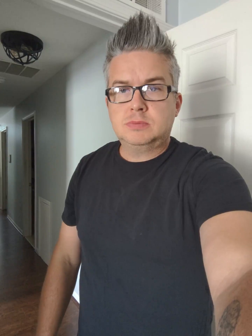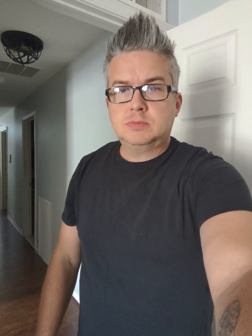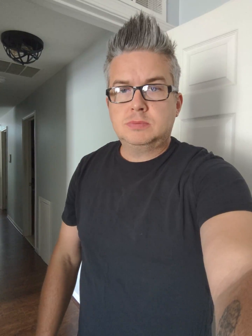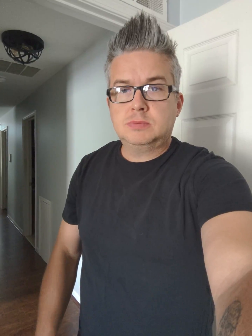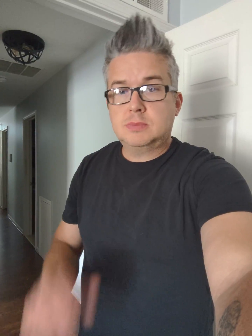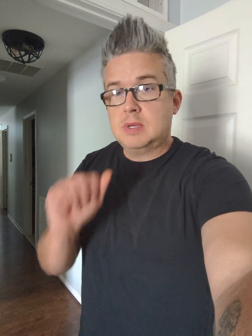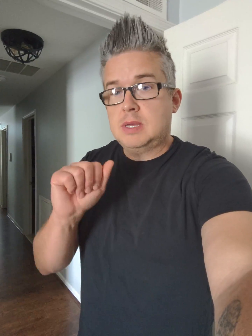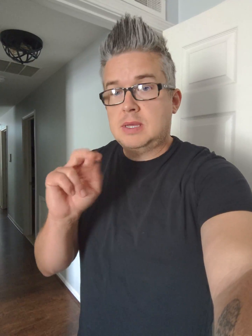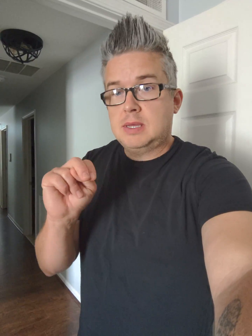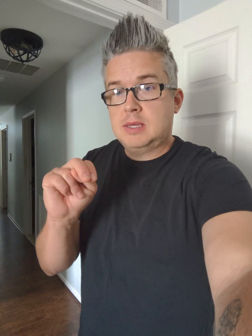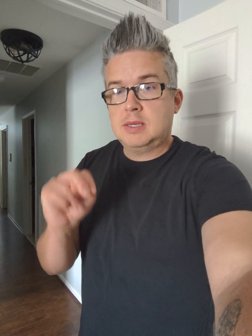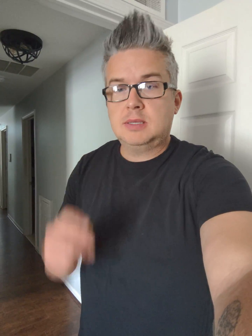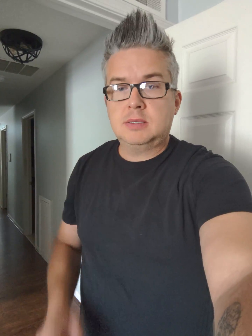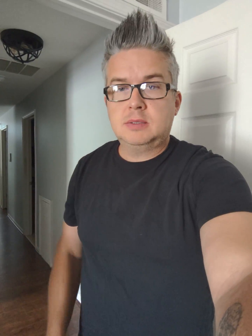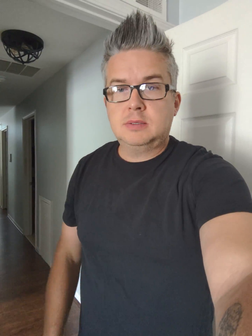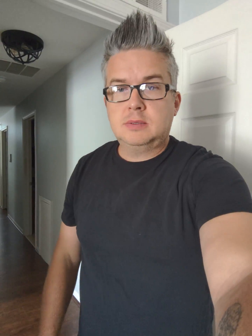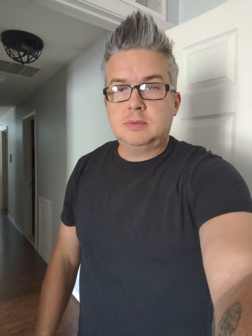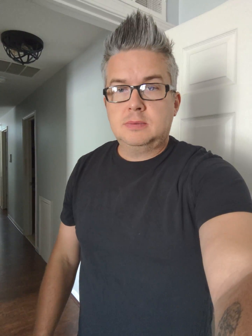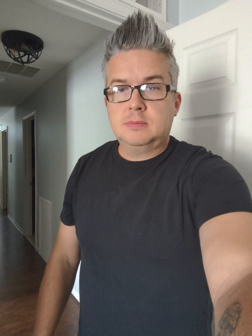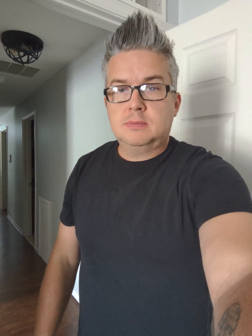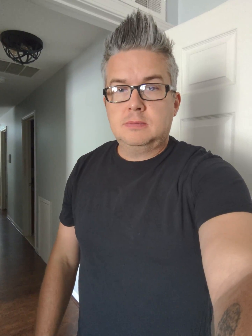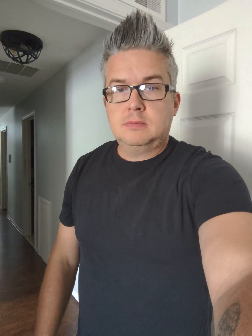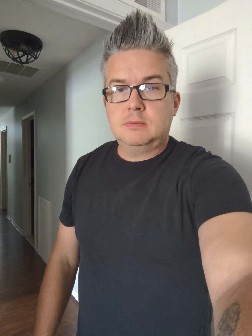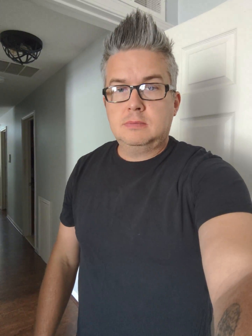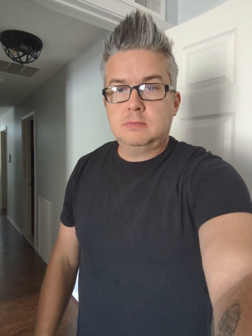an